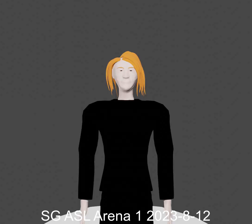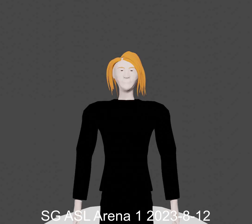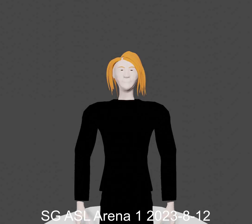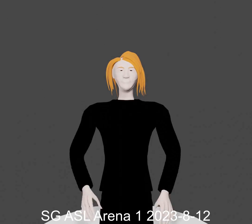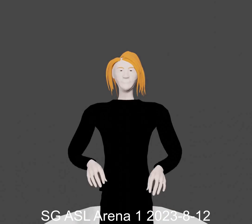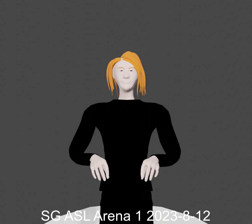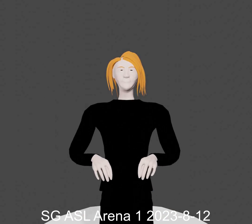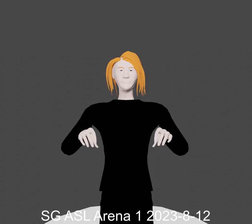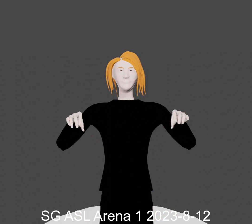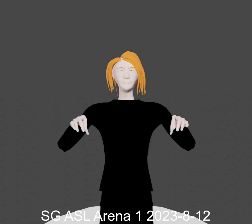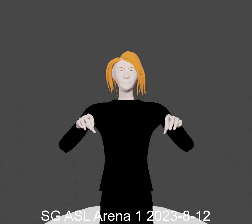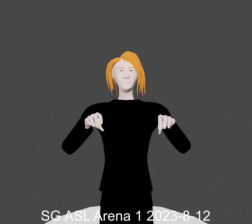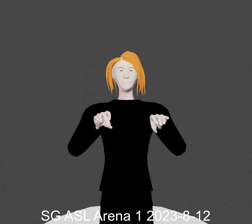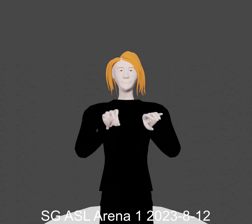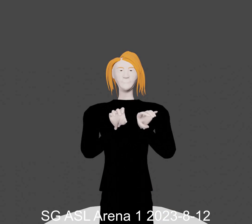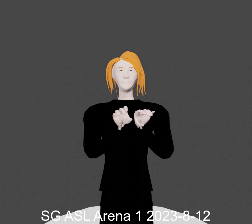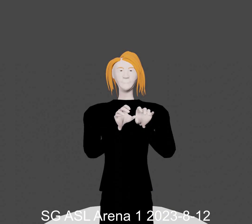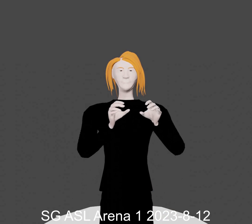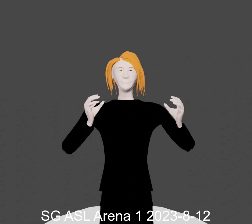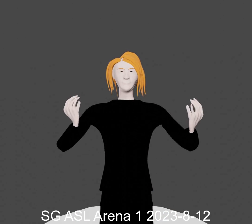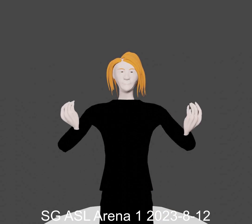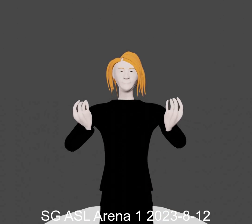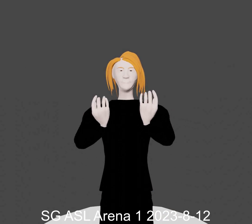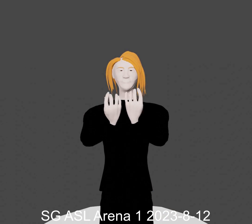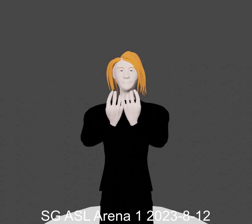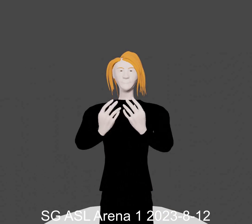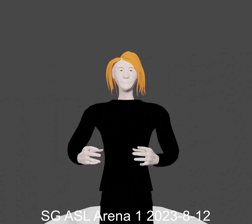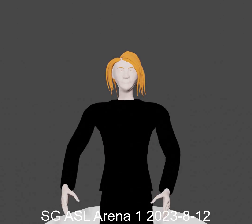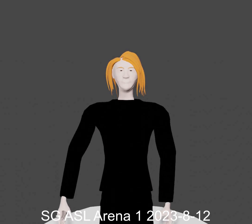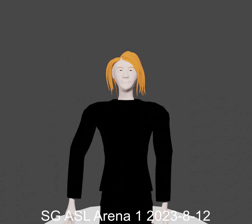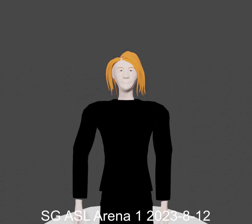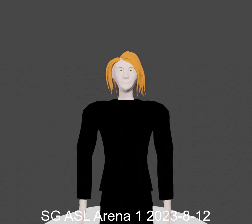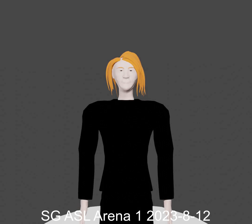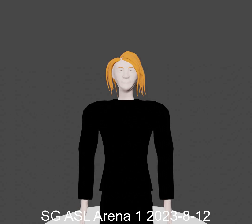Arena